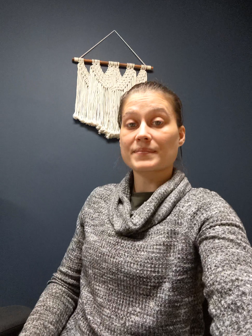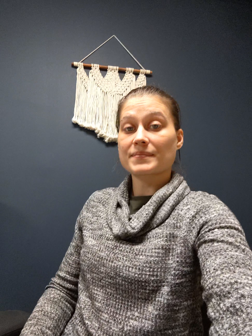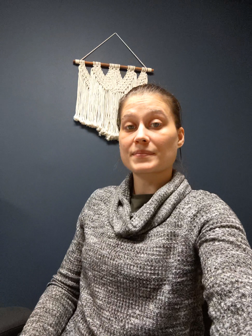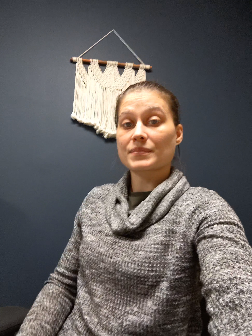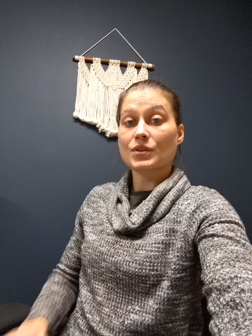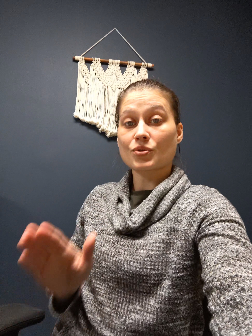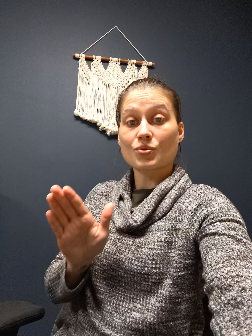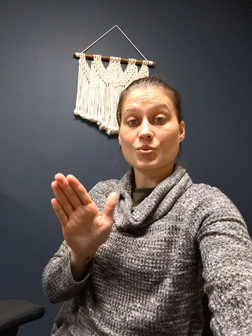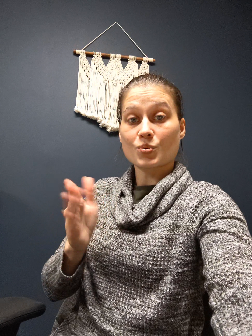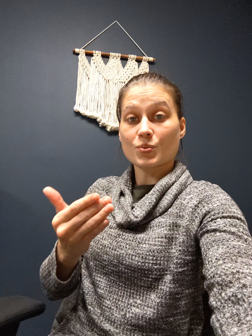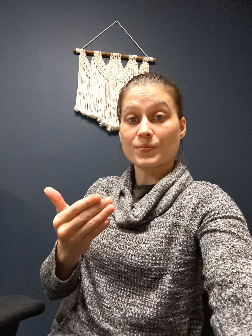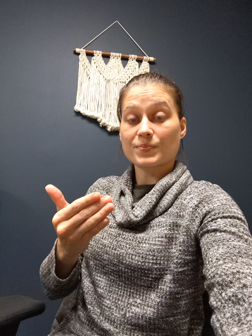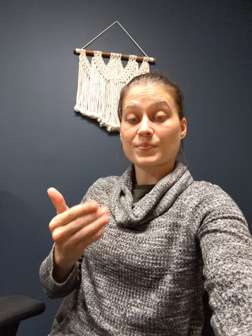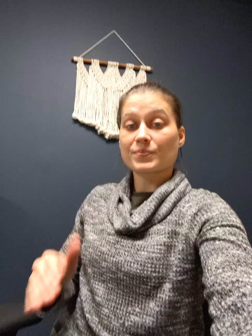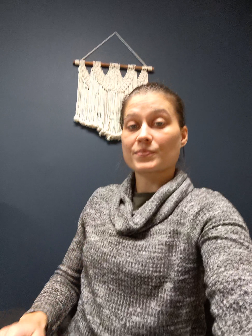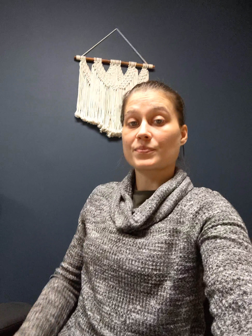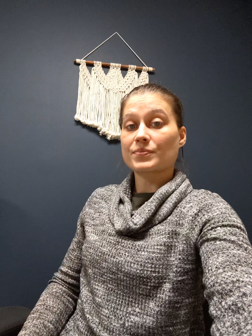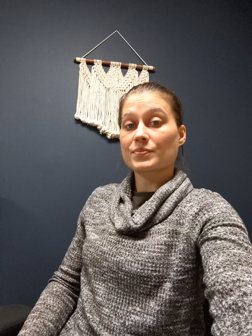room